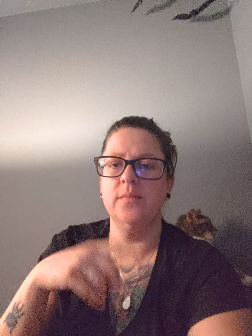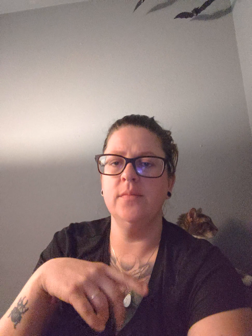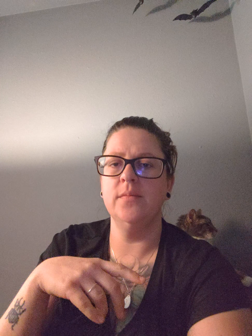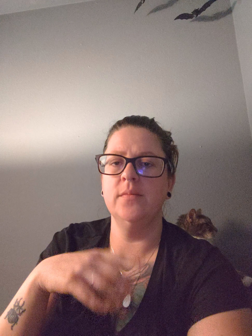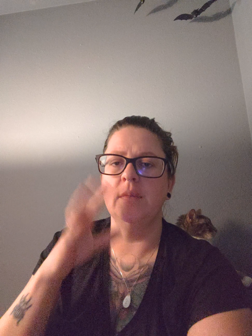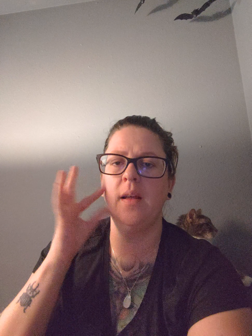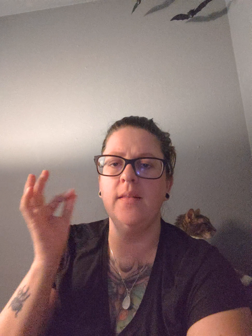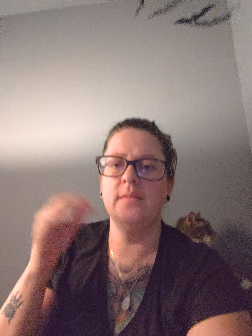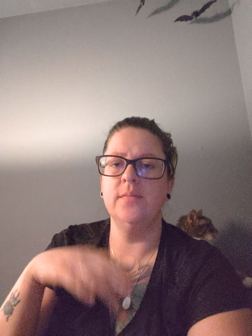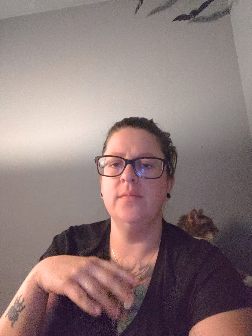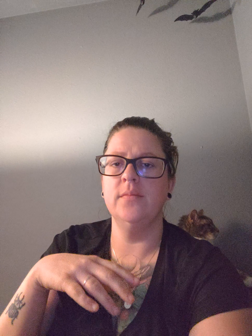cat